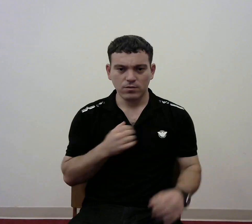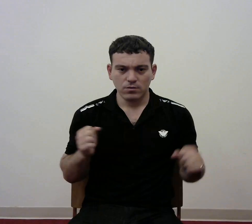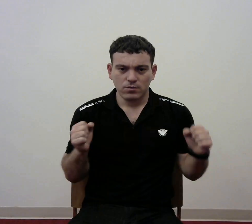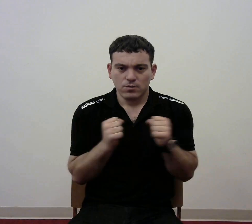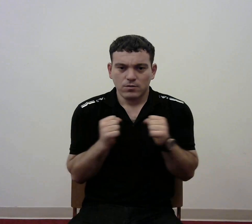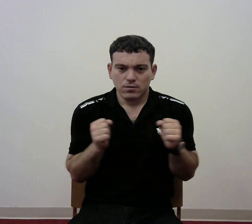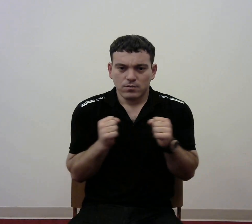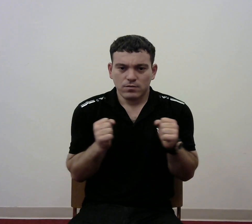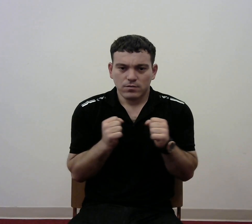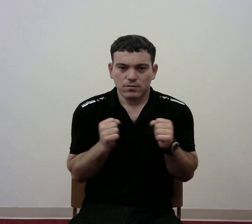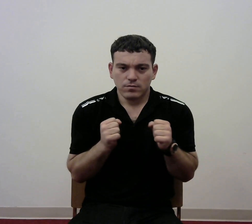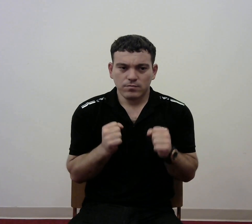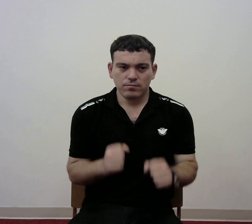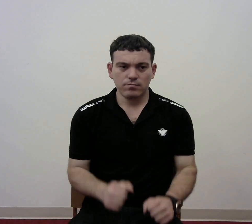soyuq